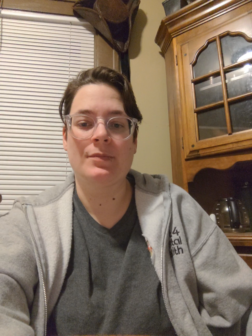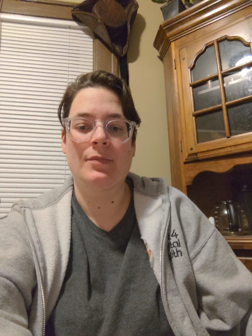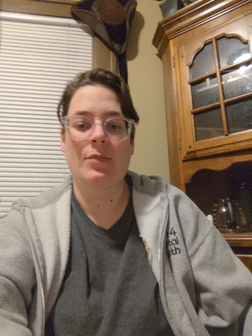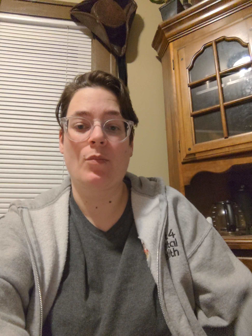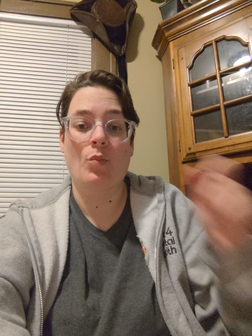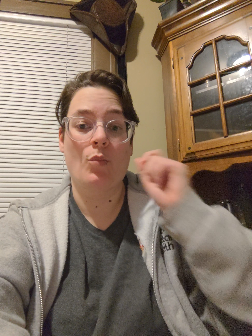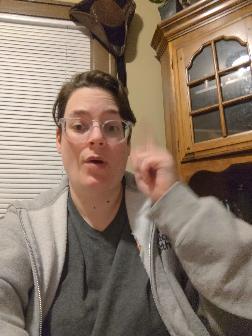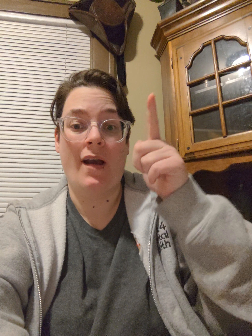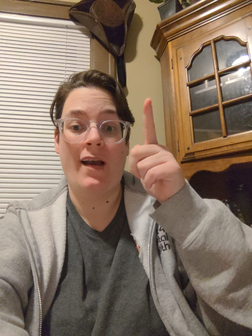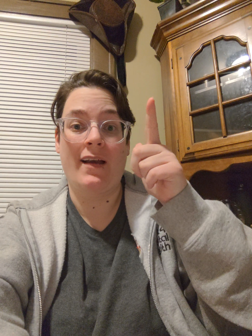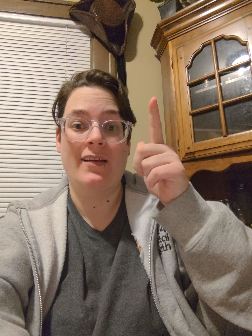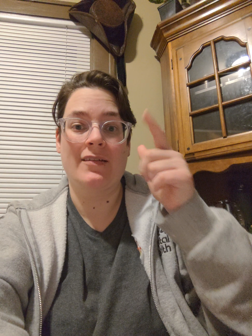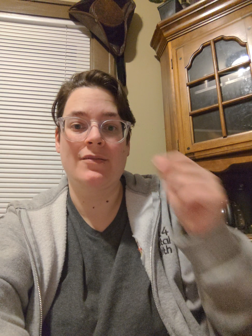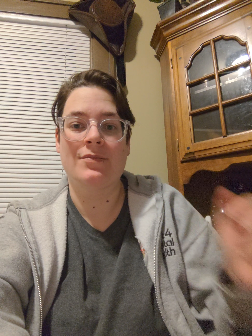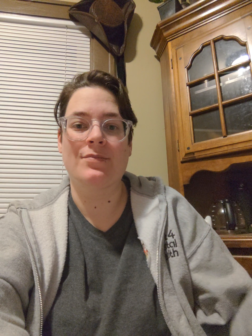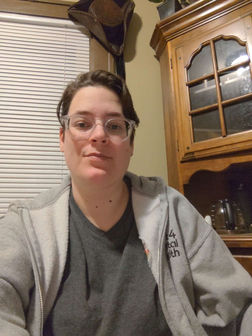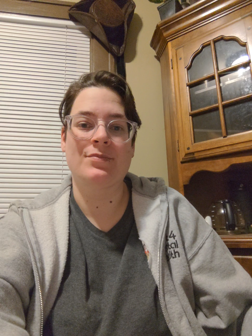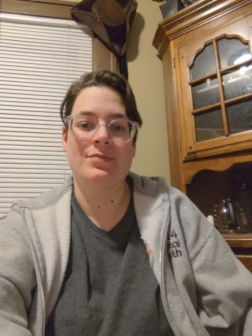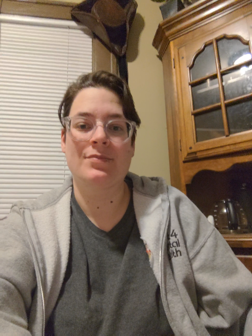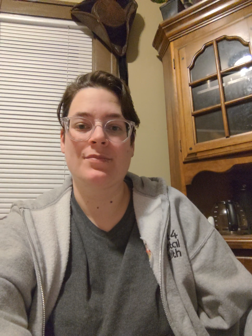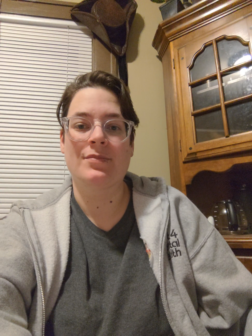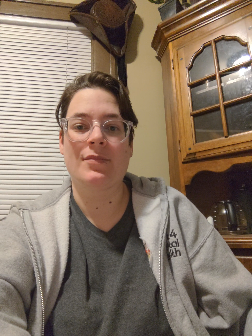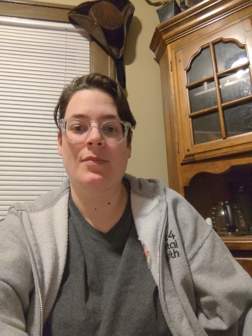awake